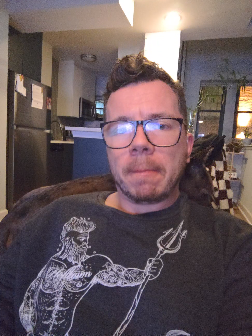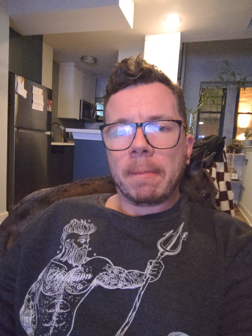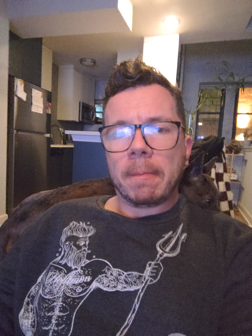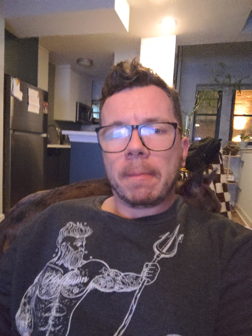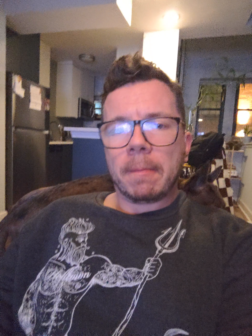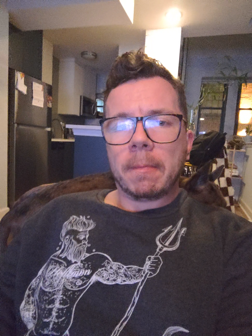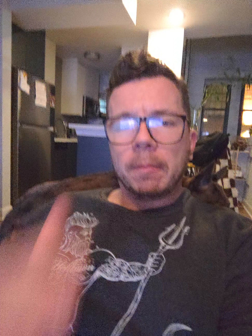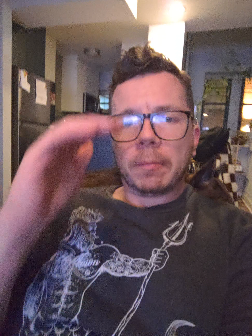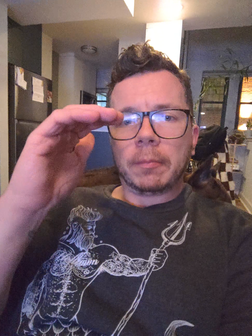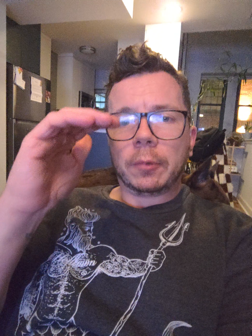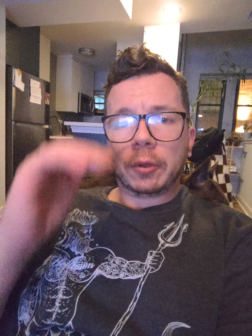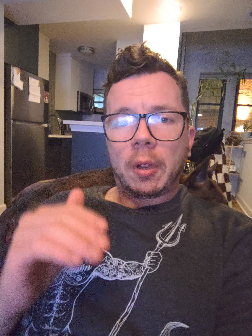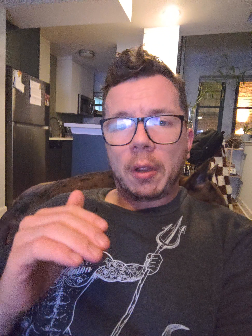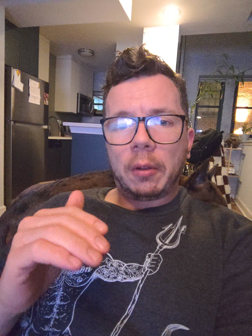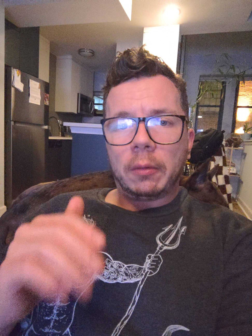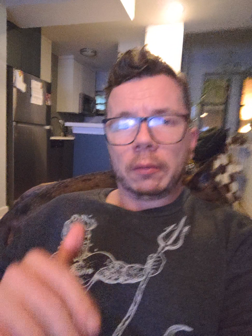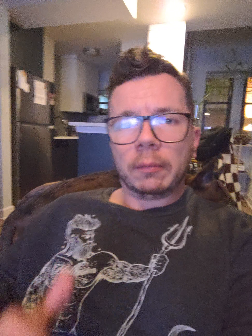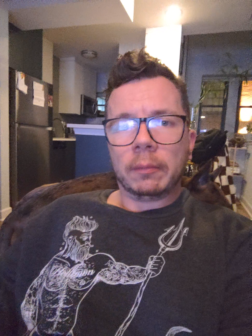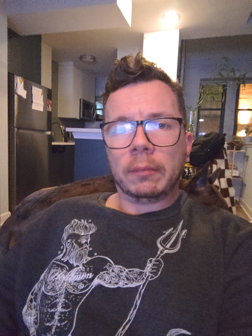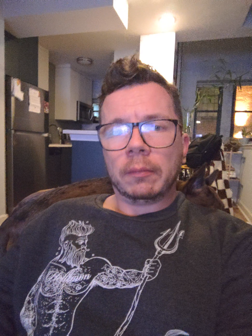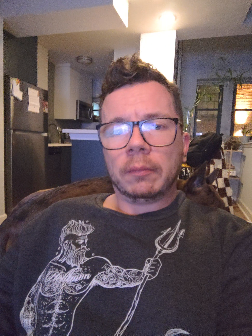child